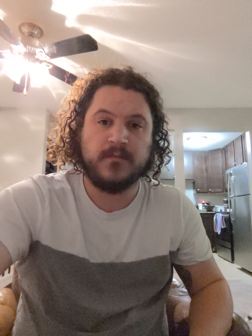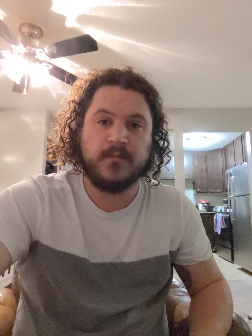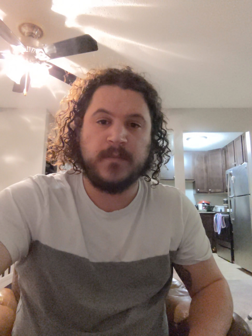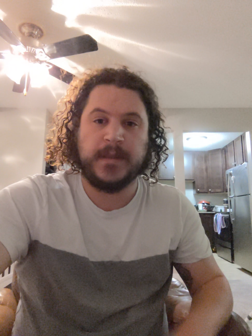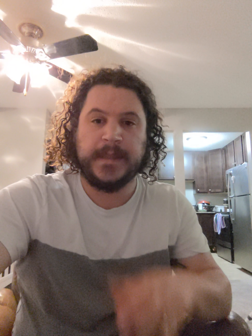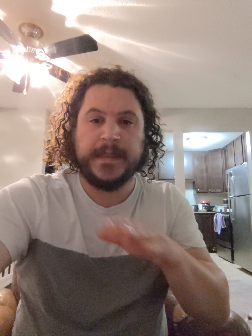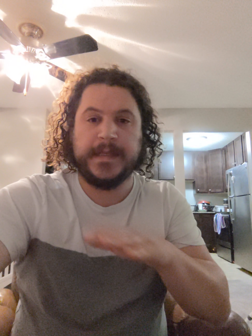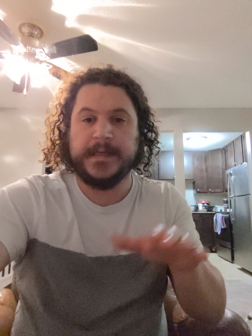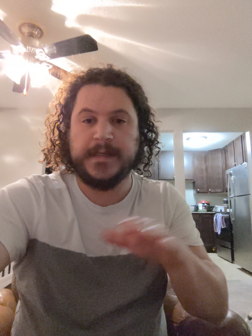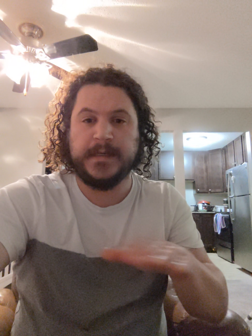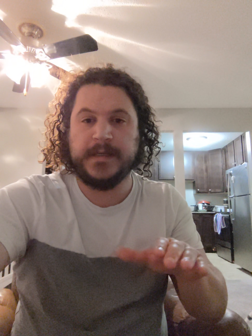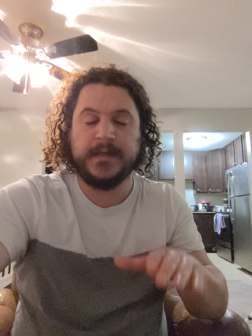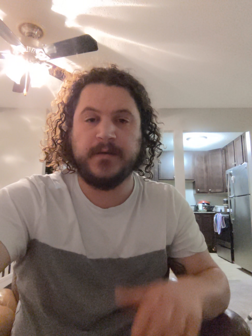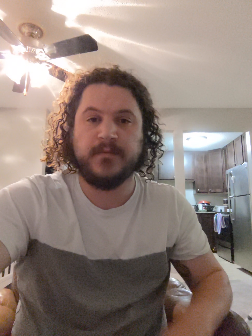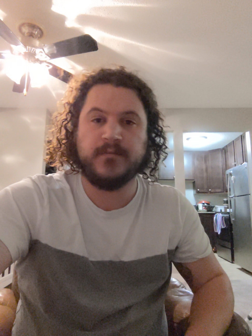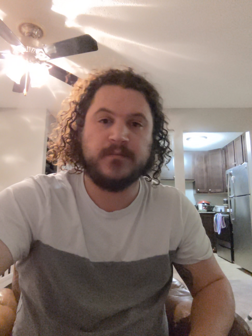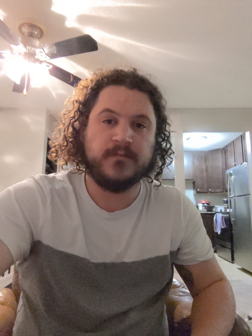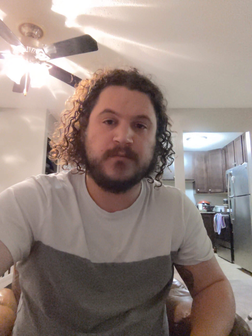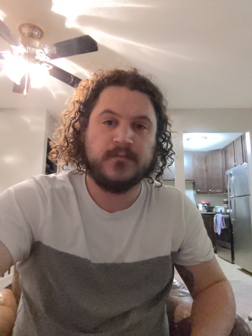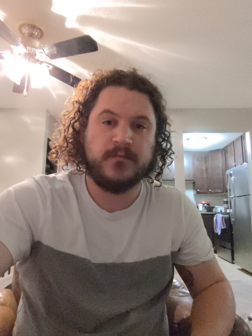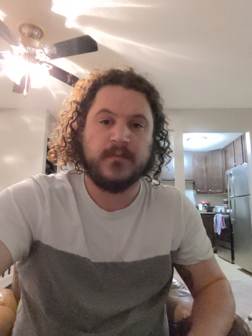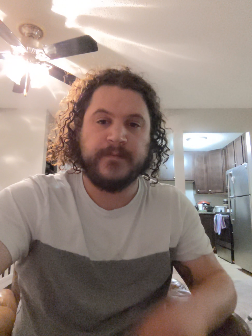clean